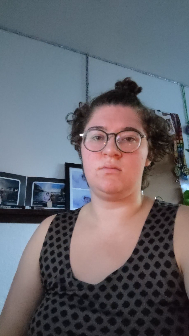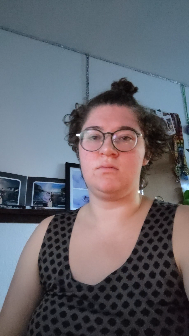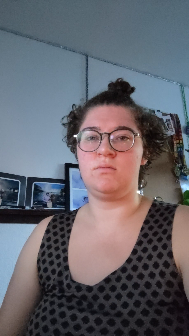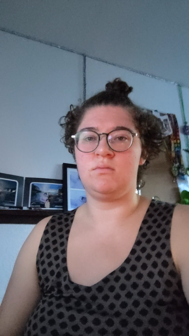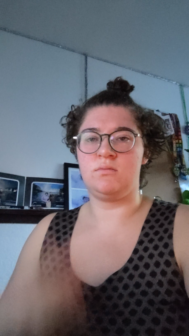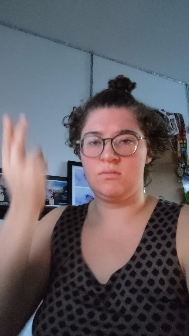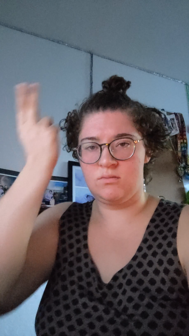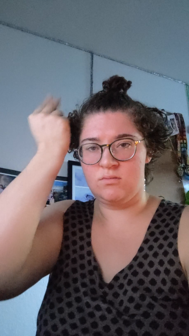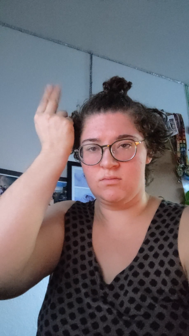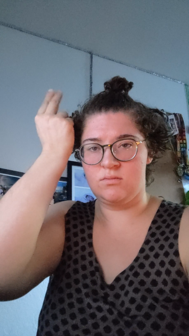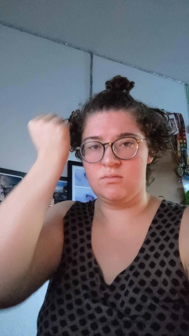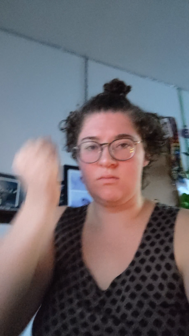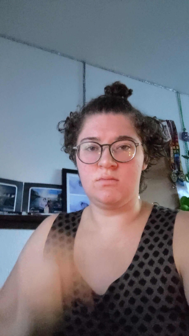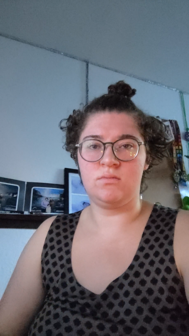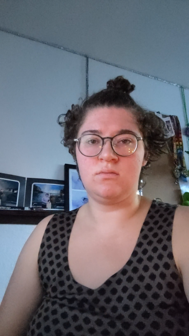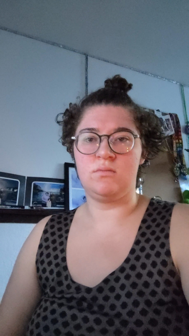rabbit